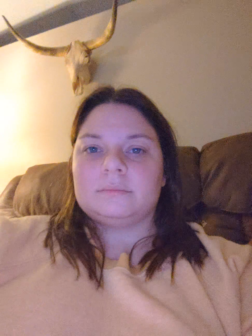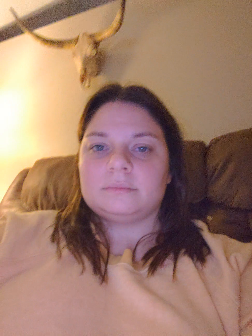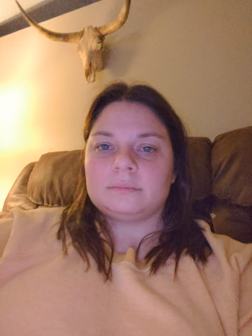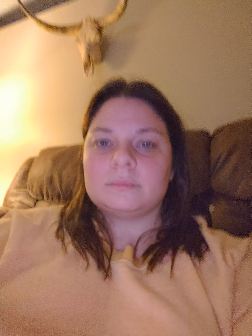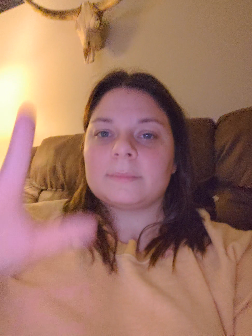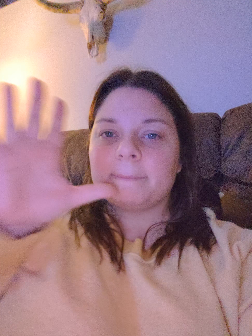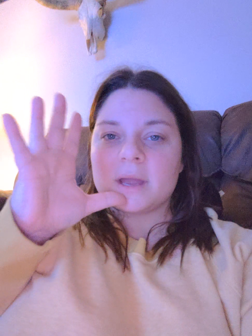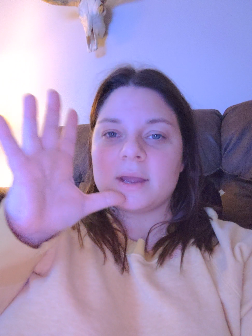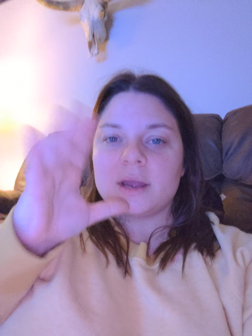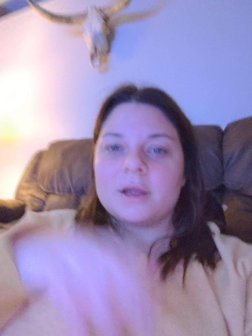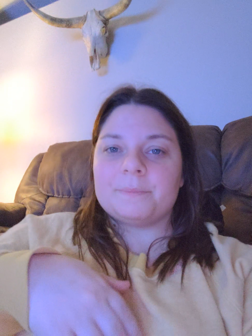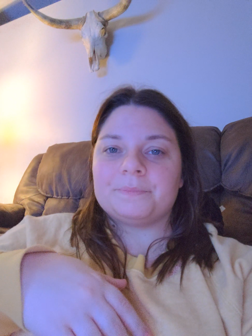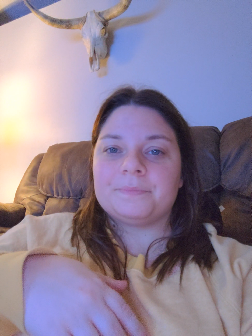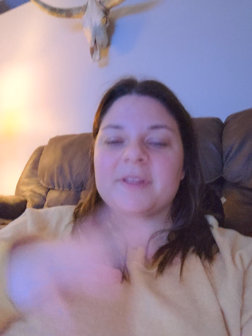mom